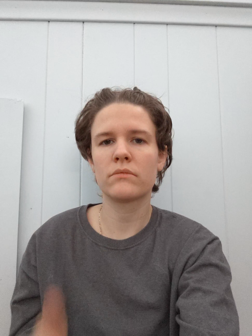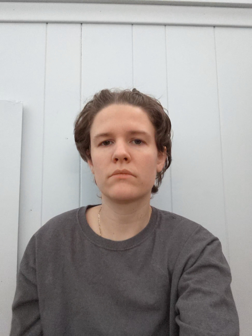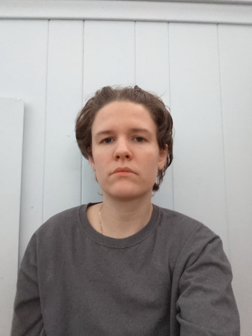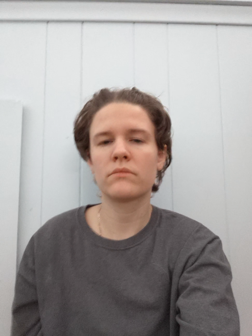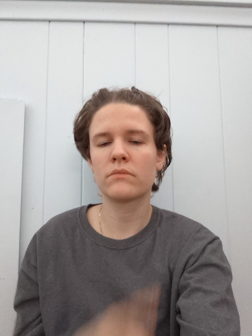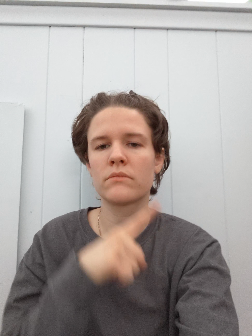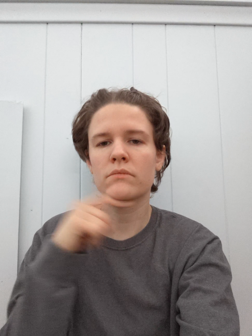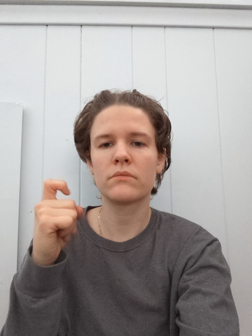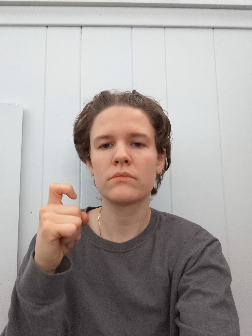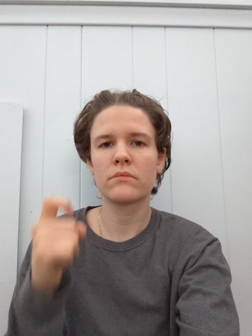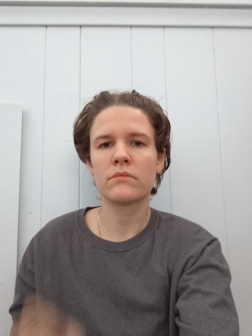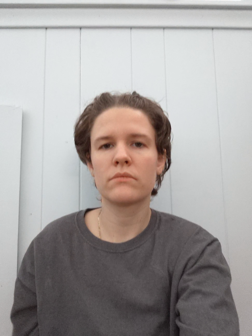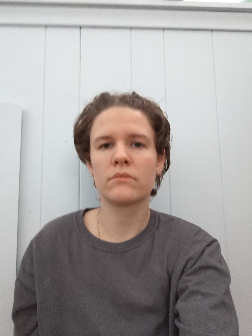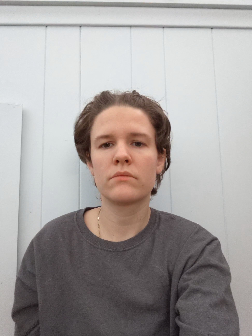dry